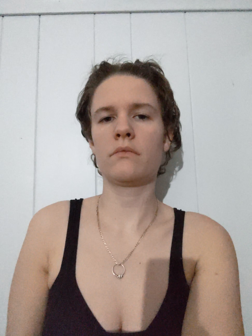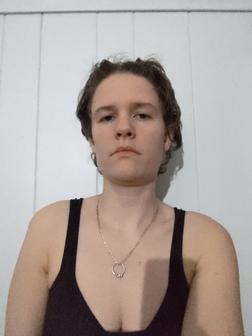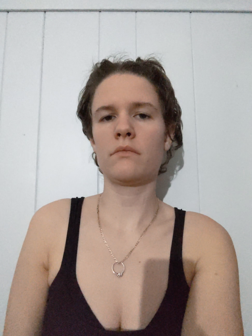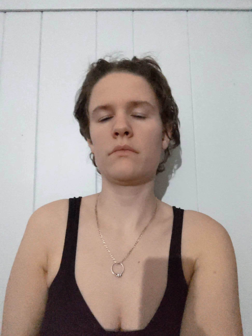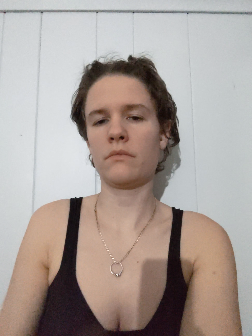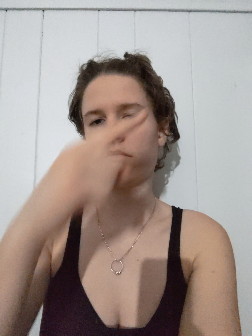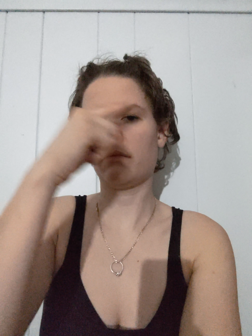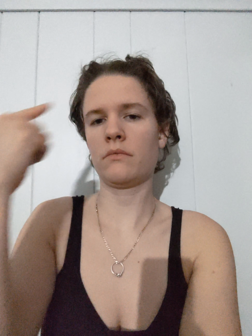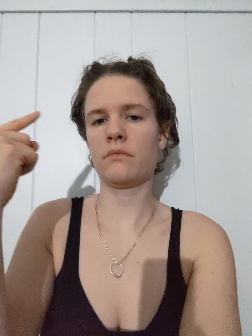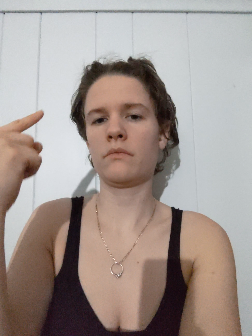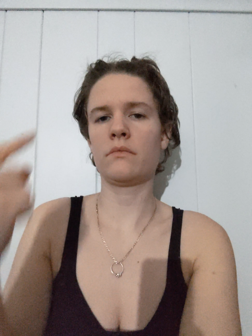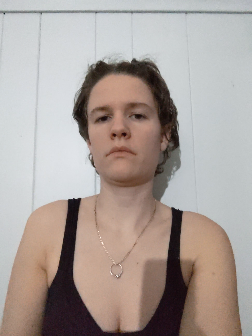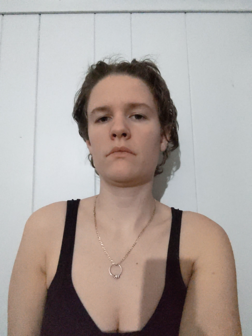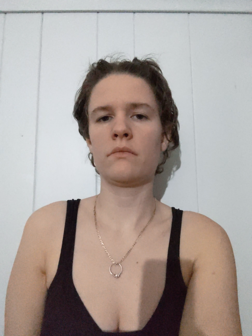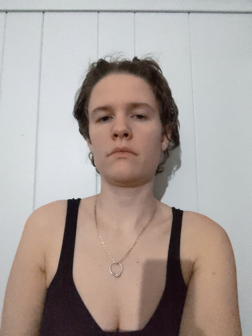black